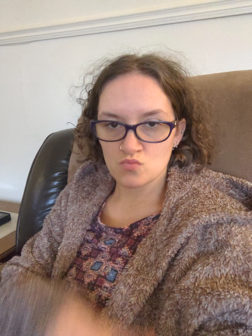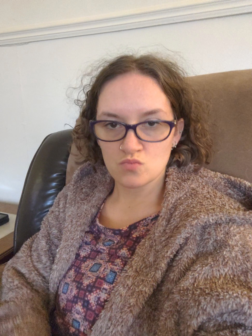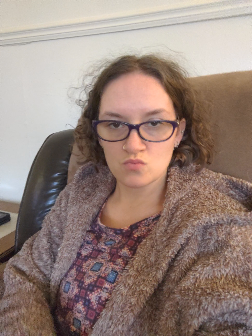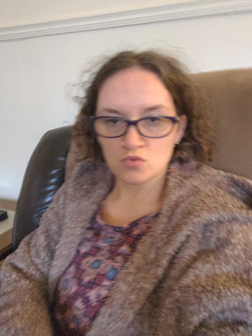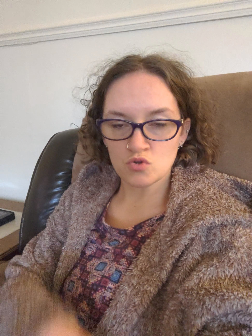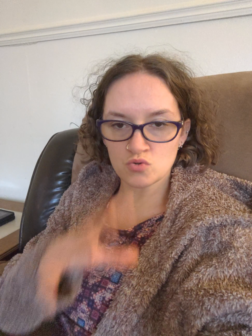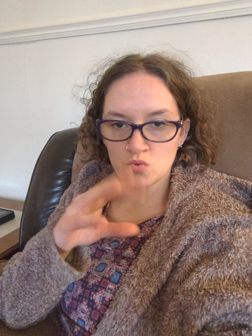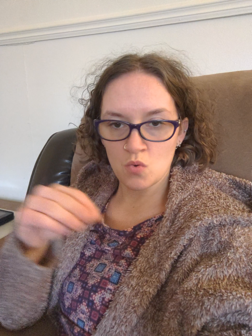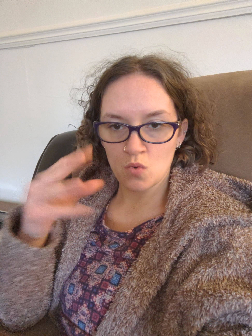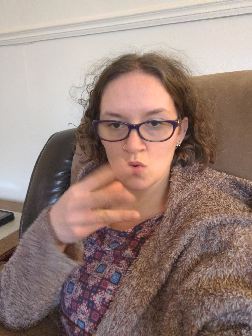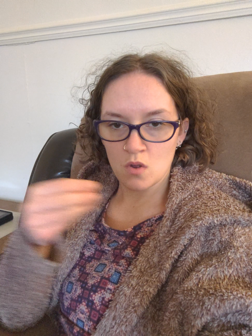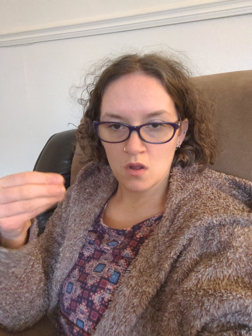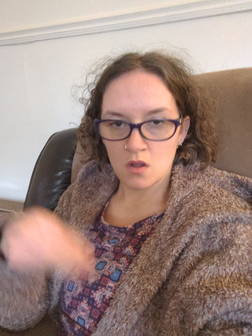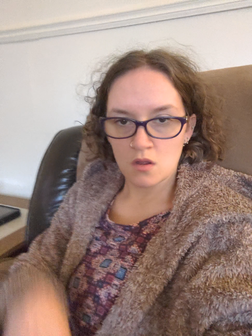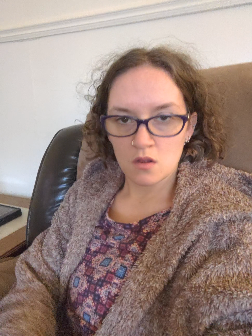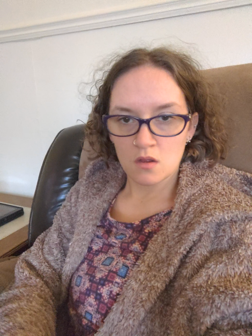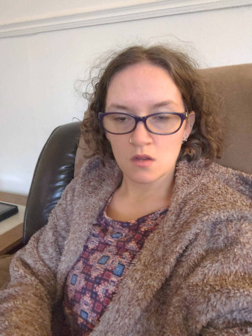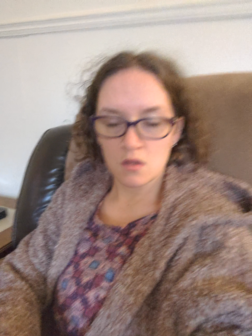story